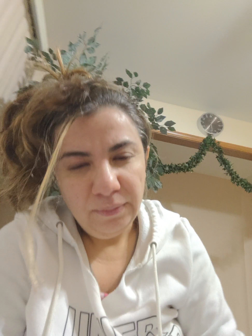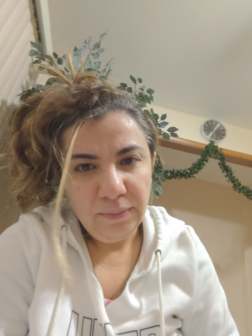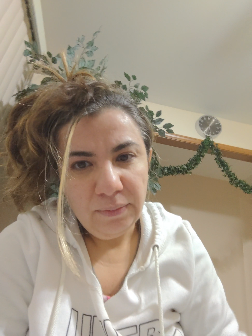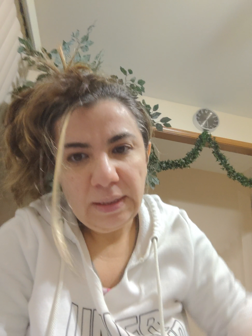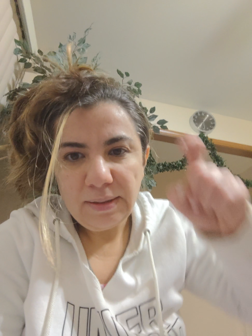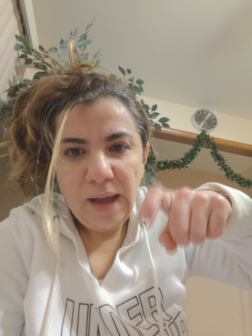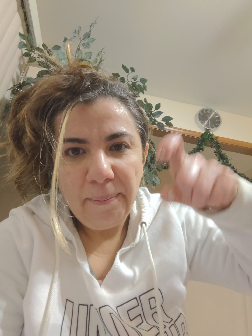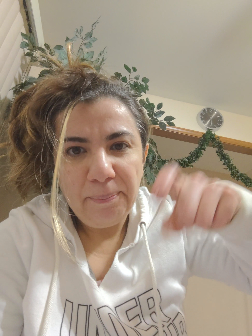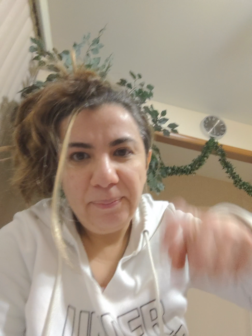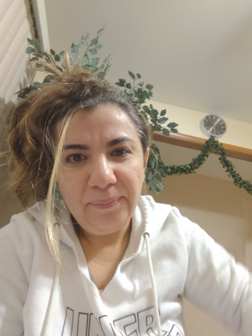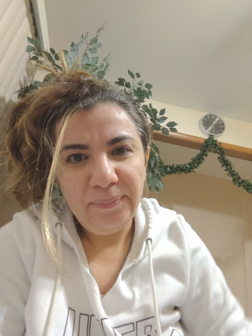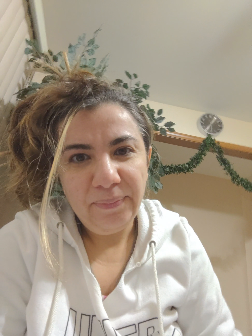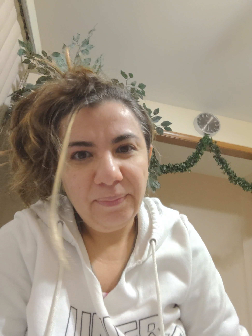time